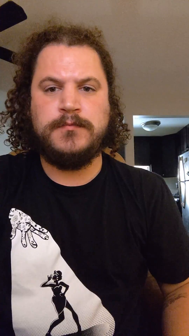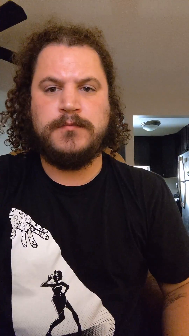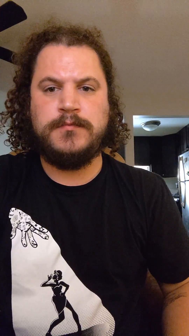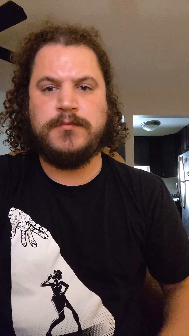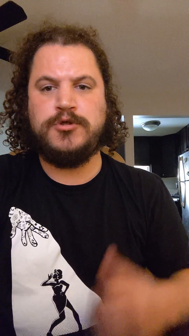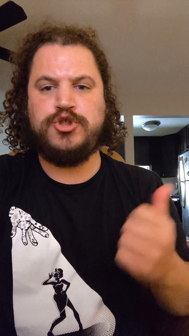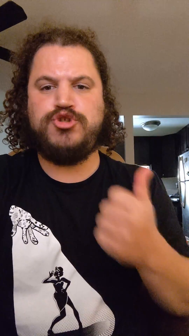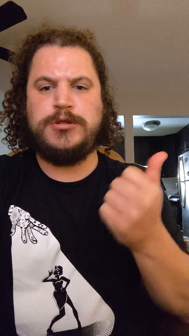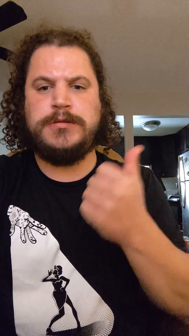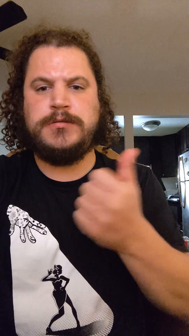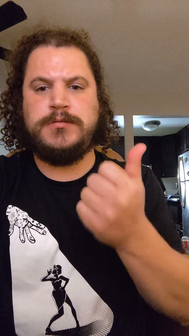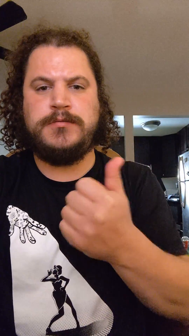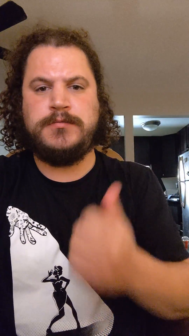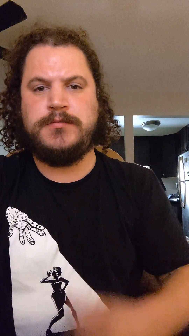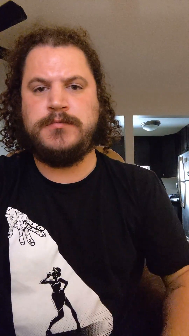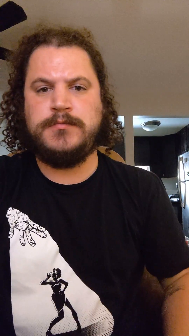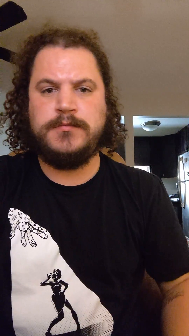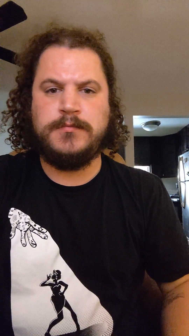chase